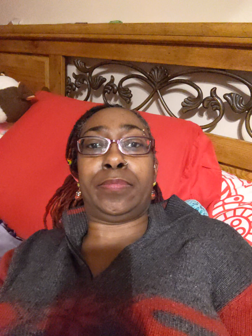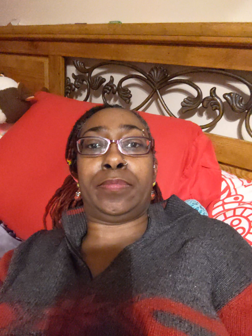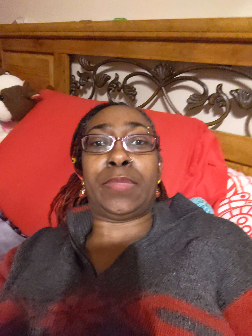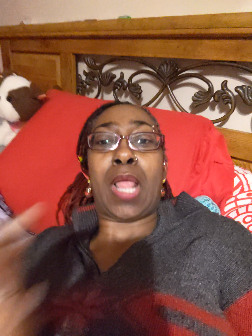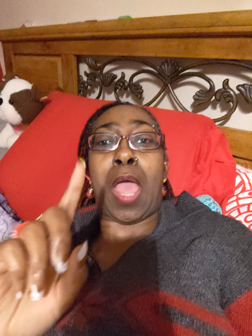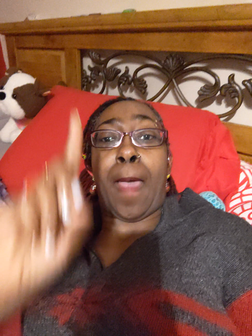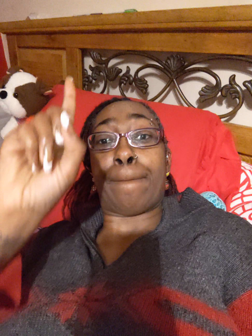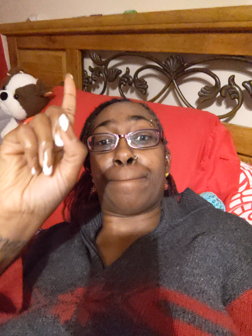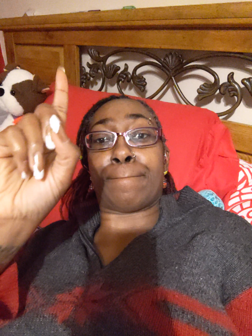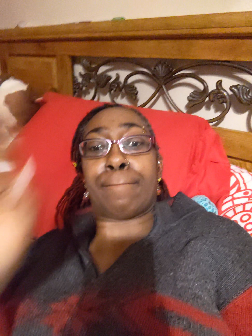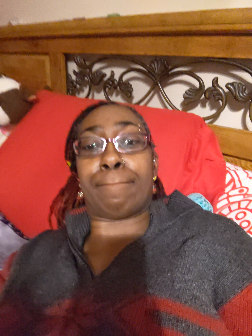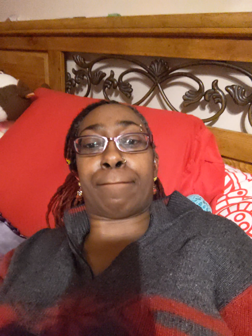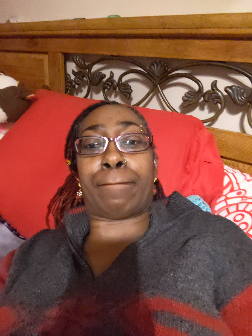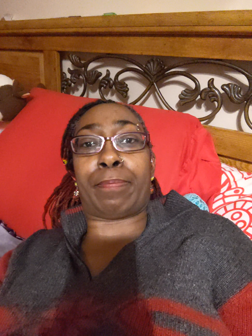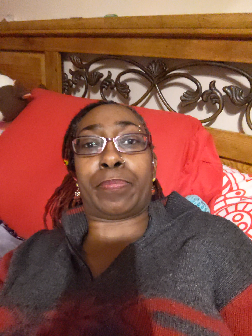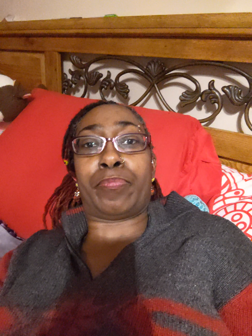up